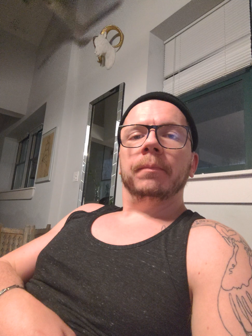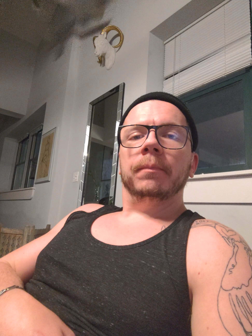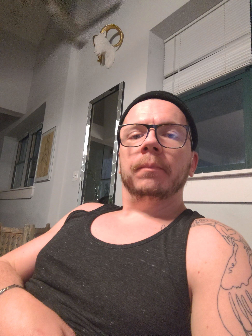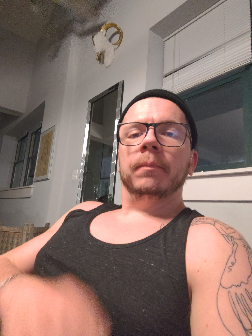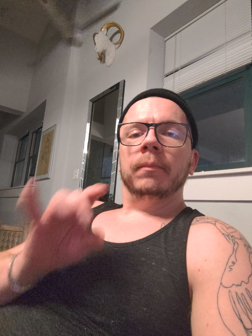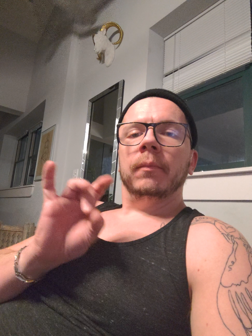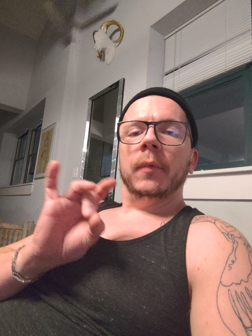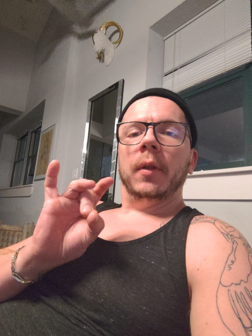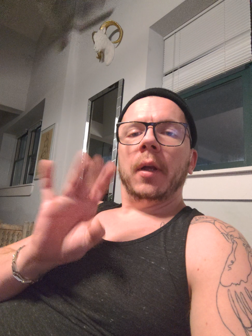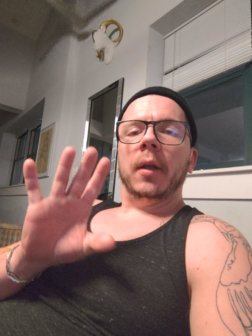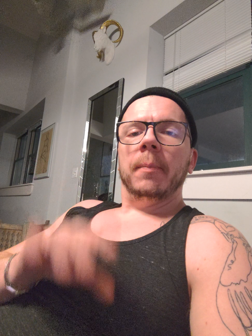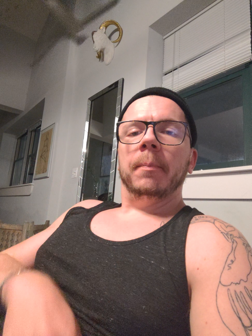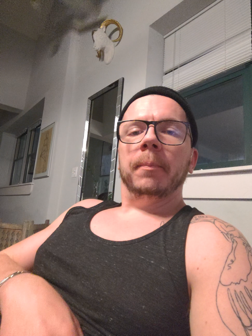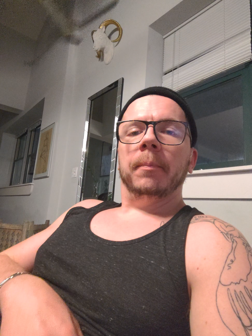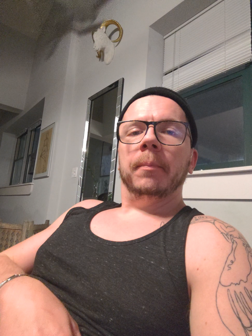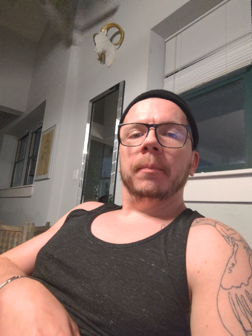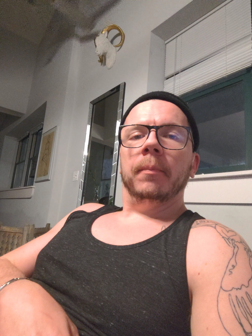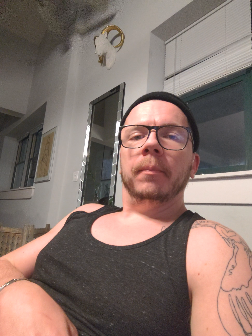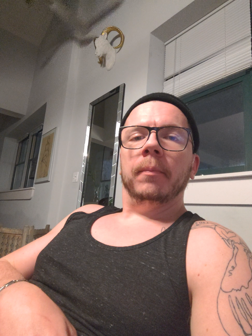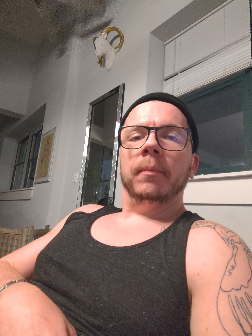yucky